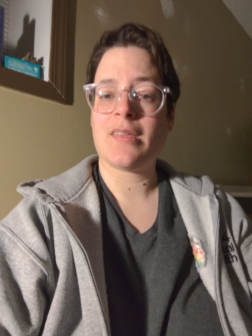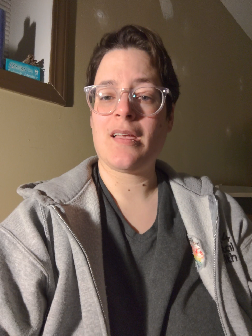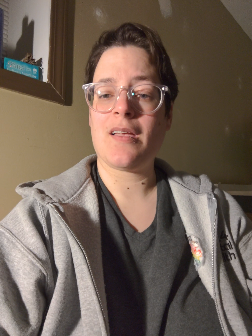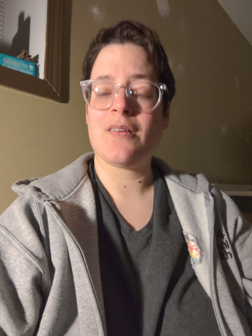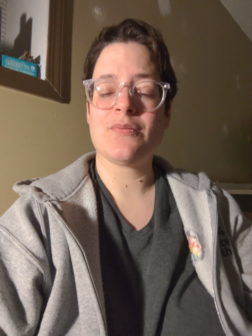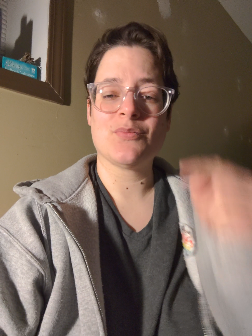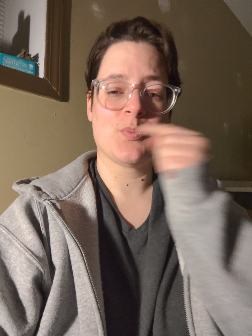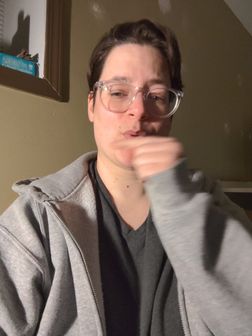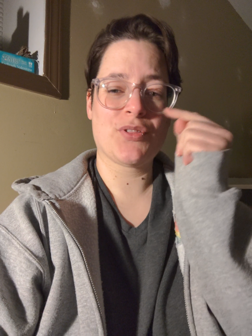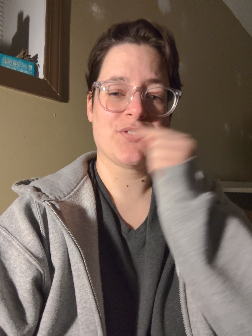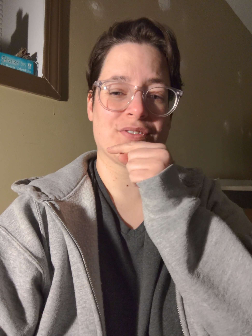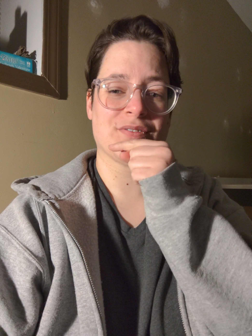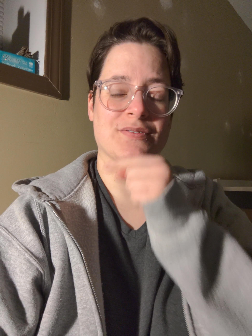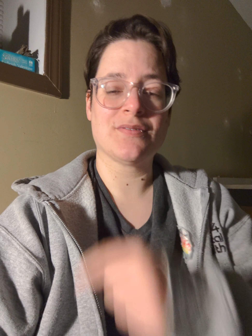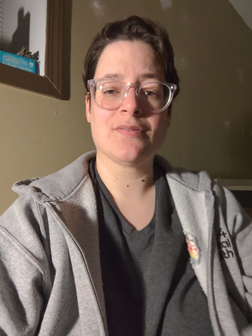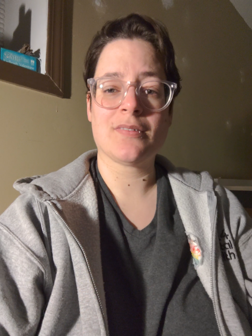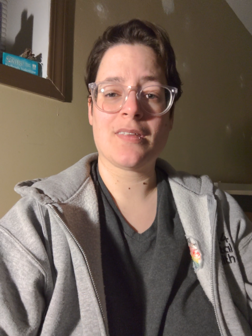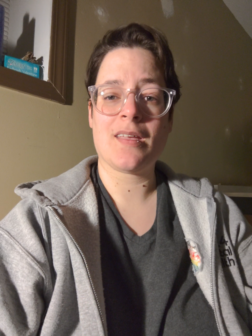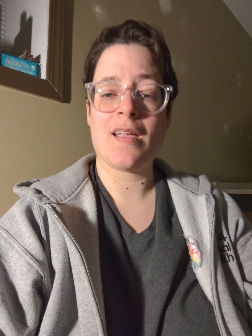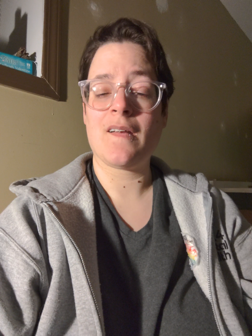toothbrush